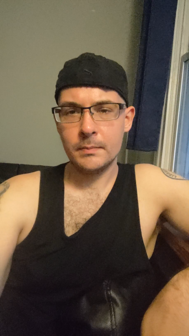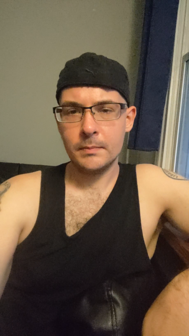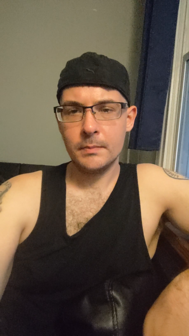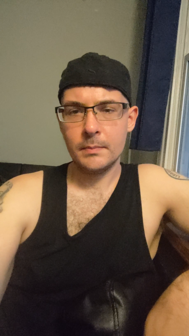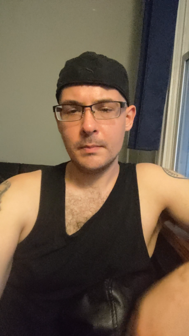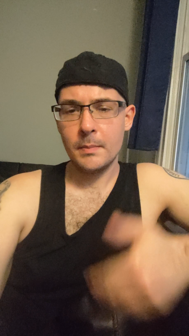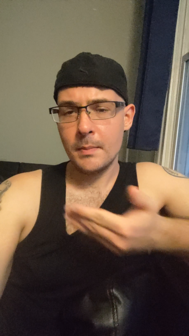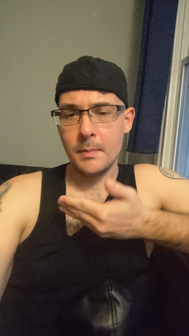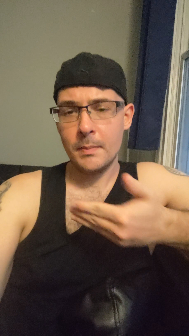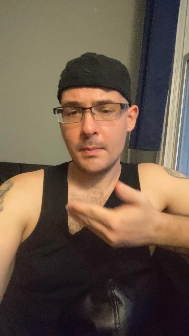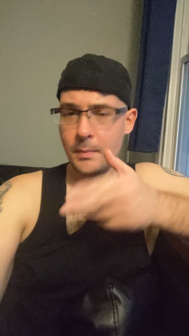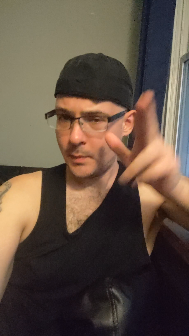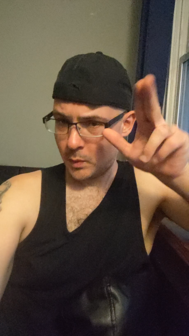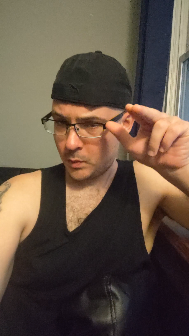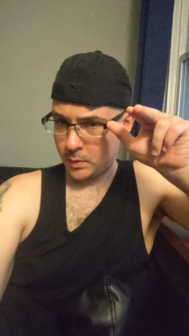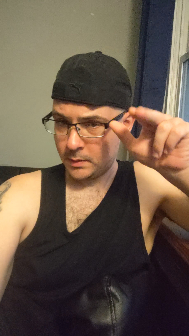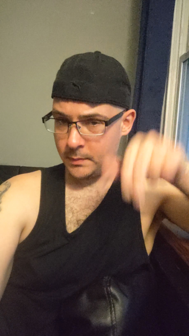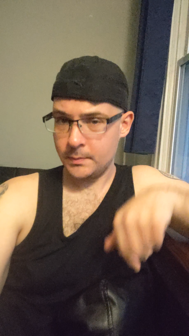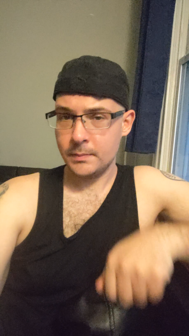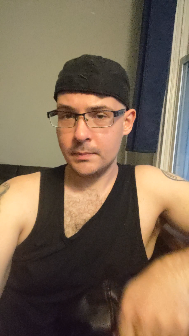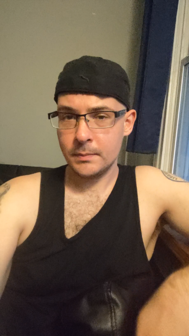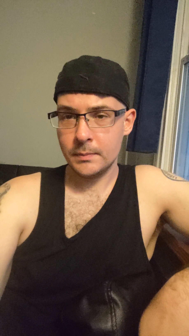pony